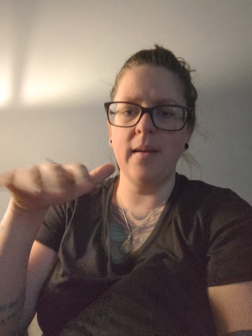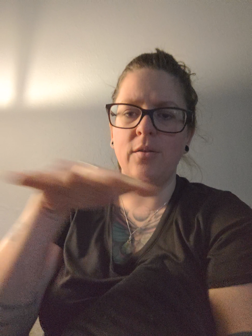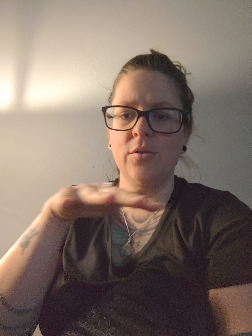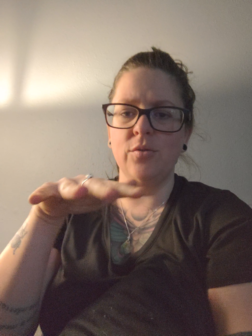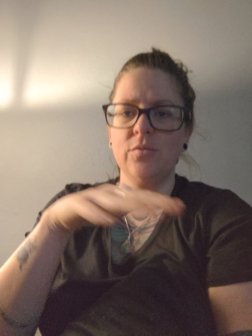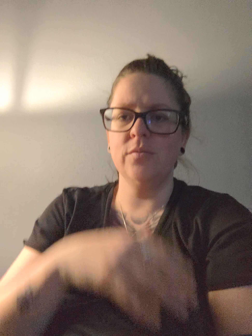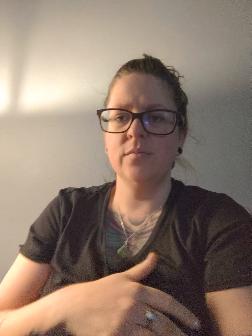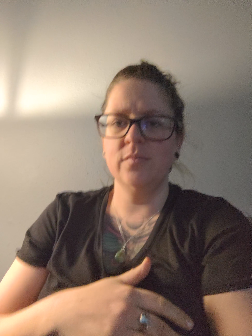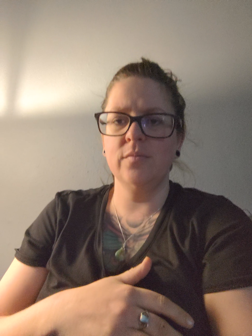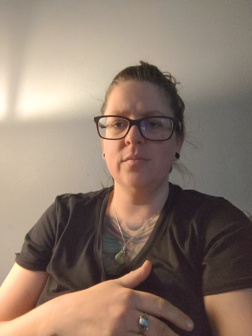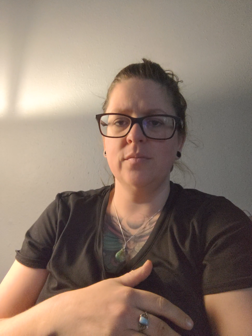backyard